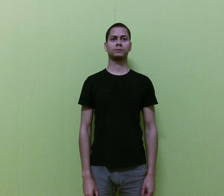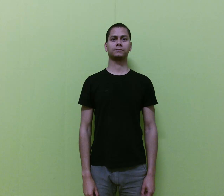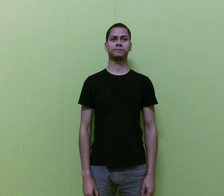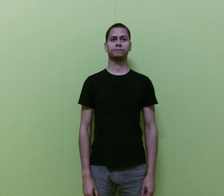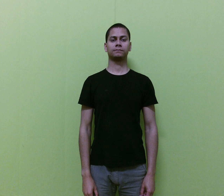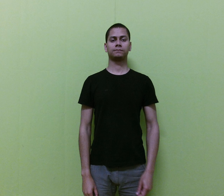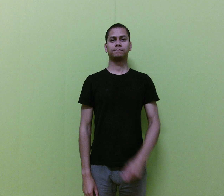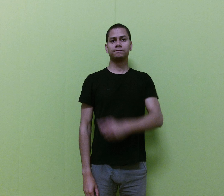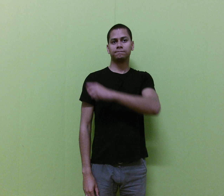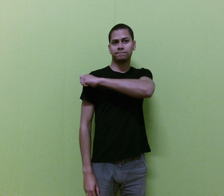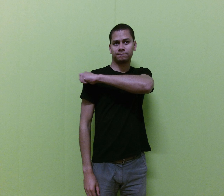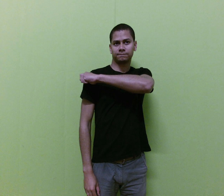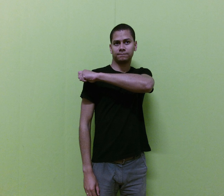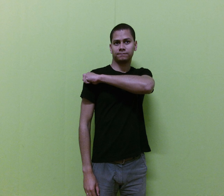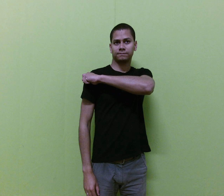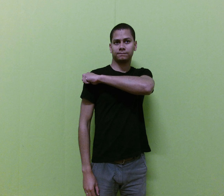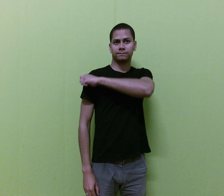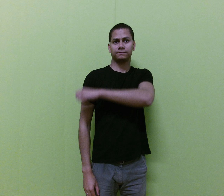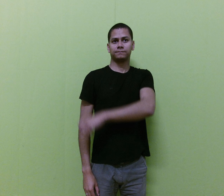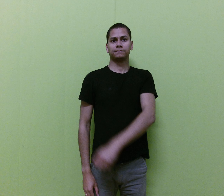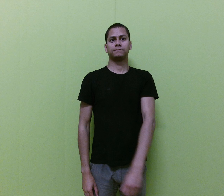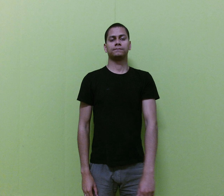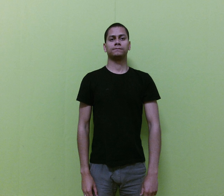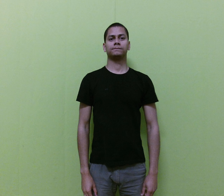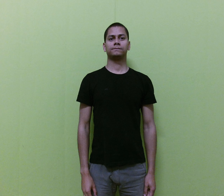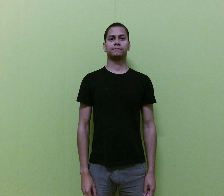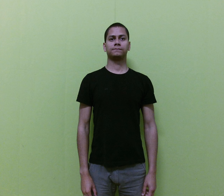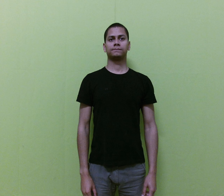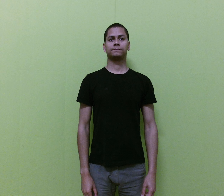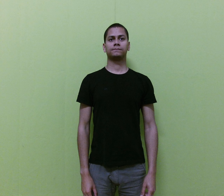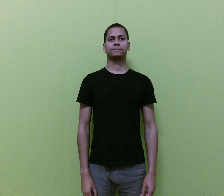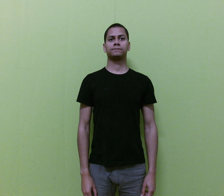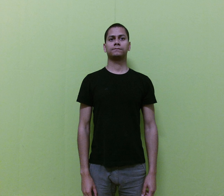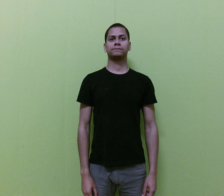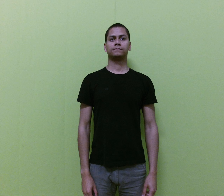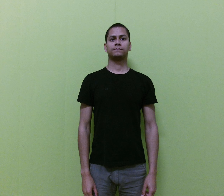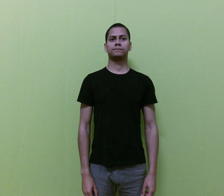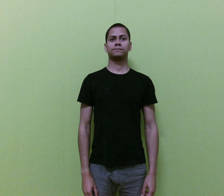aluno